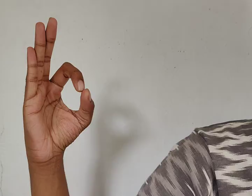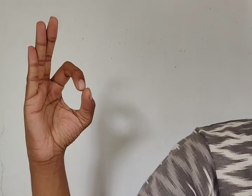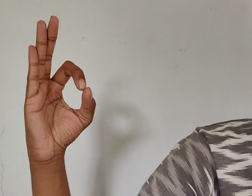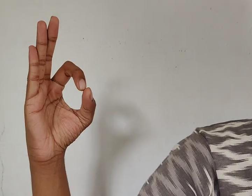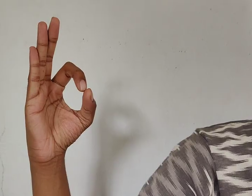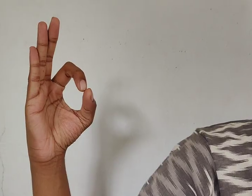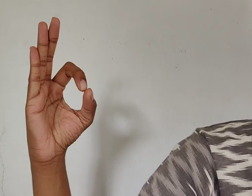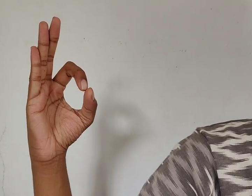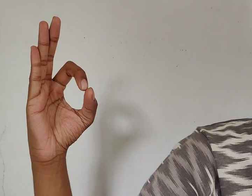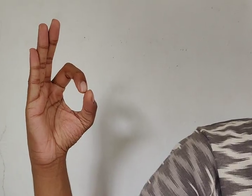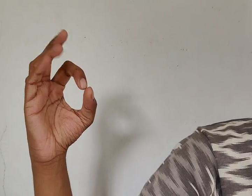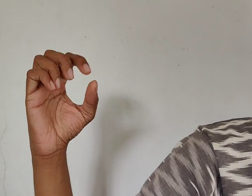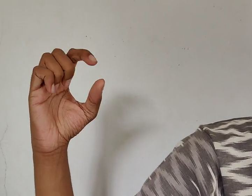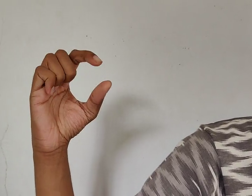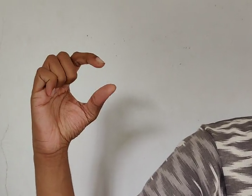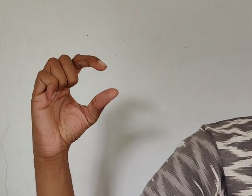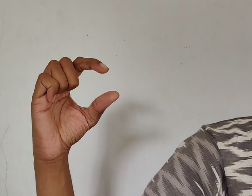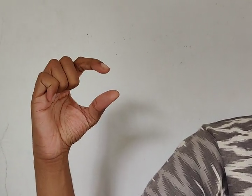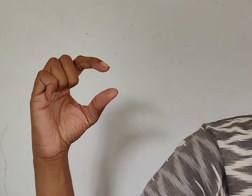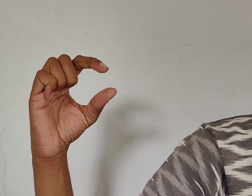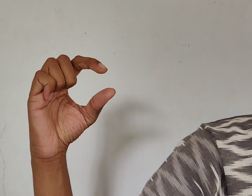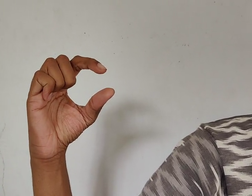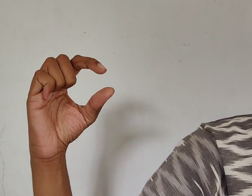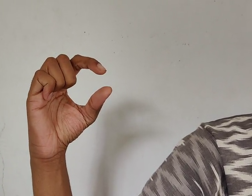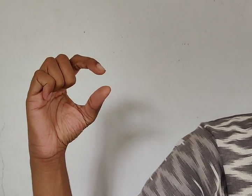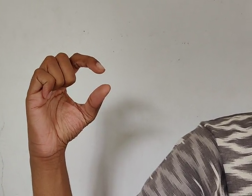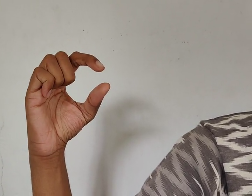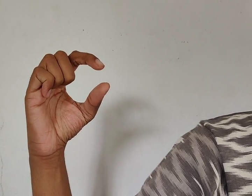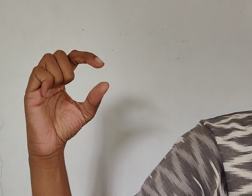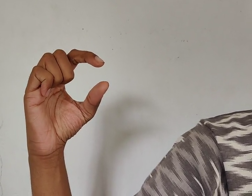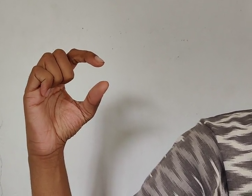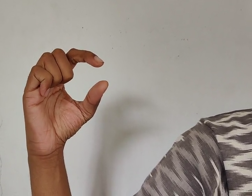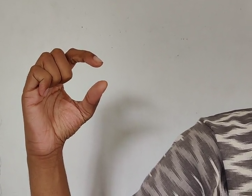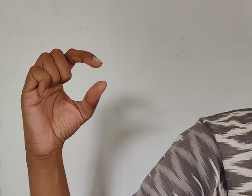ഓ